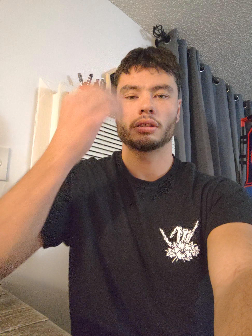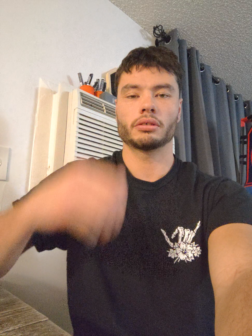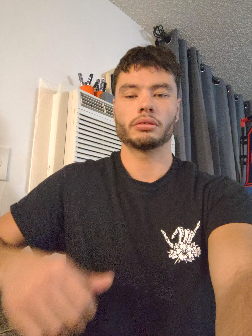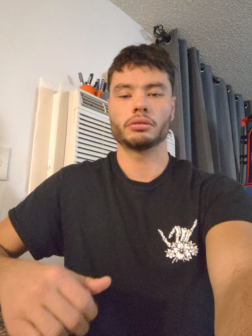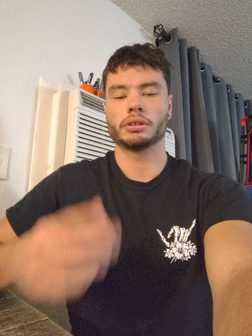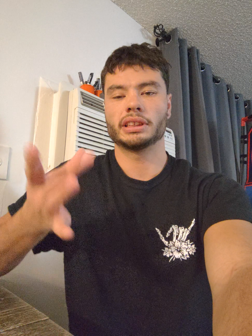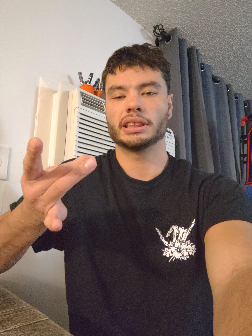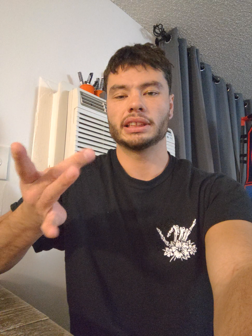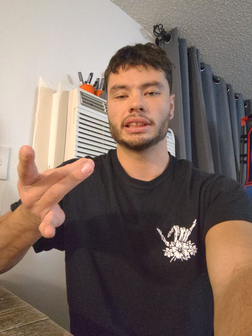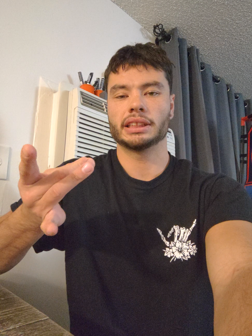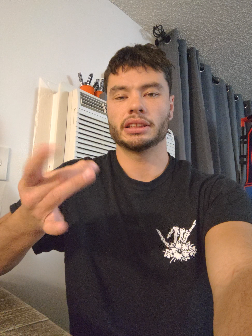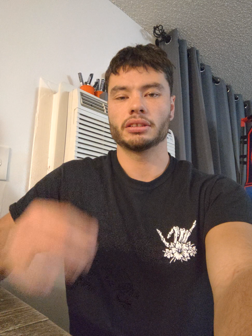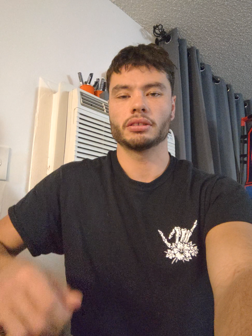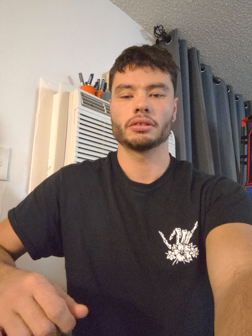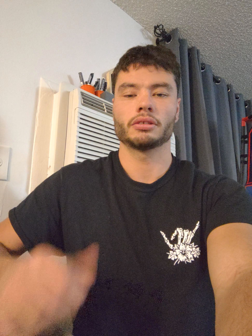sticky